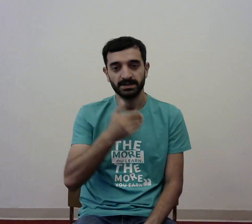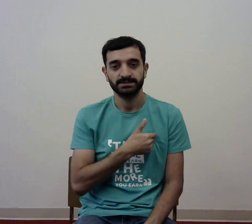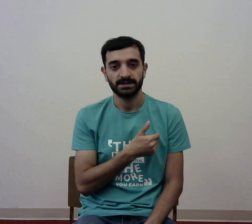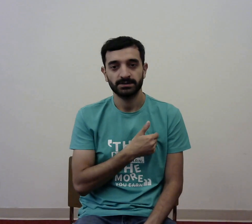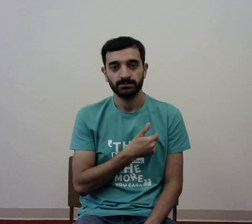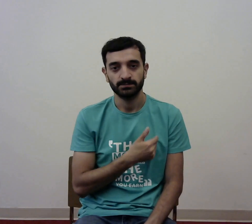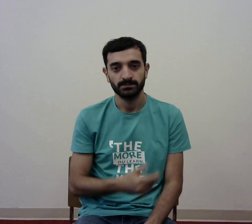istəmək